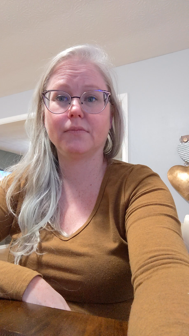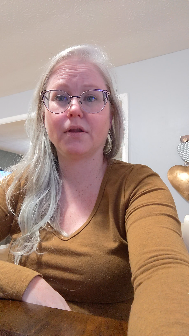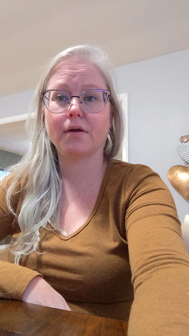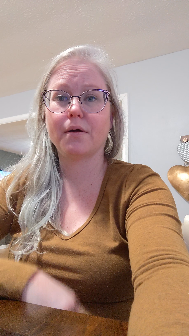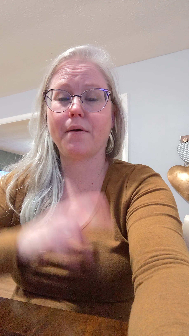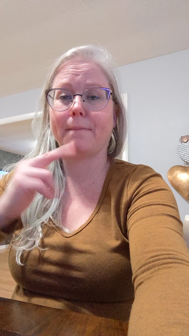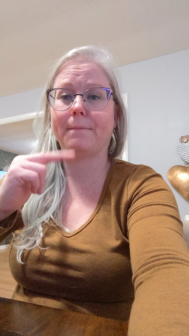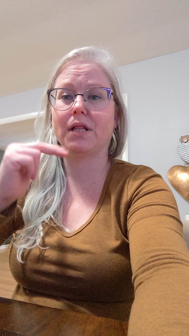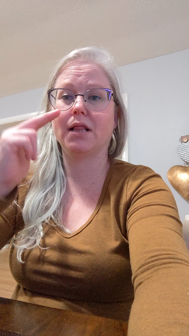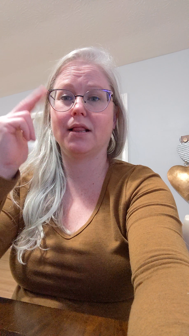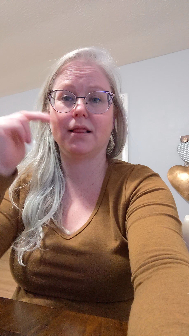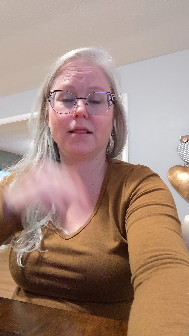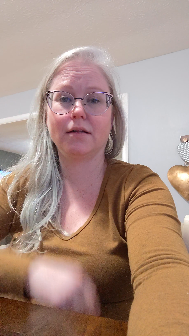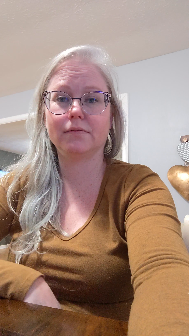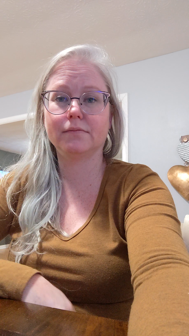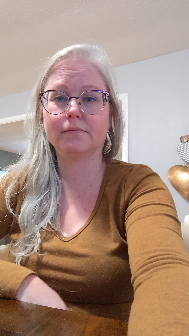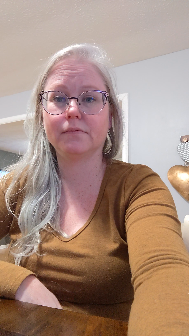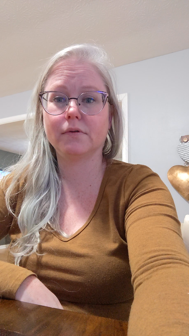build